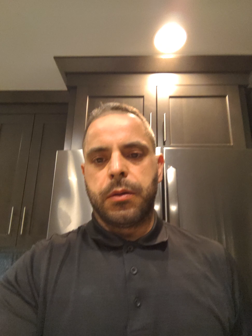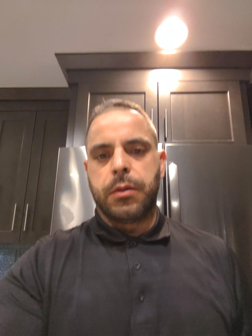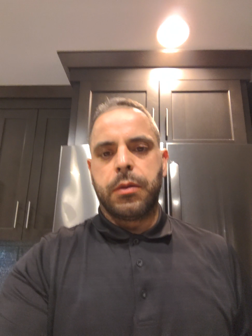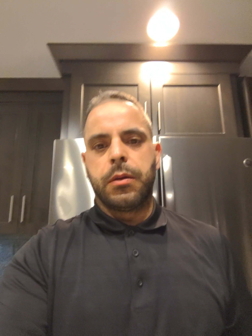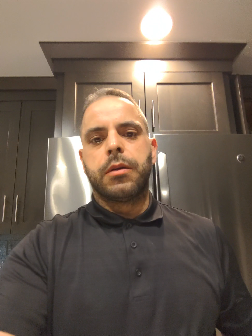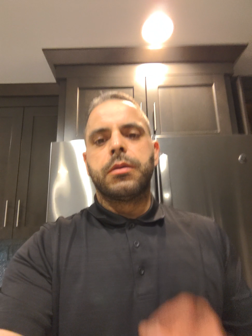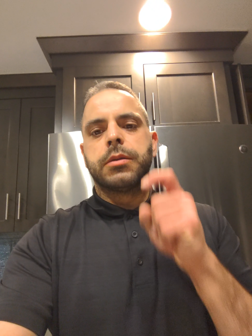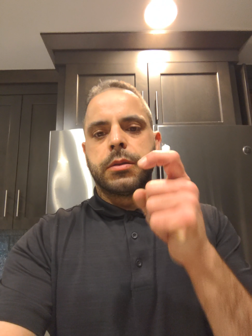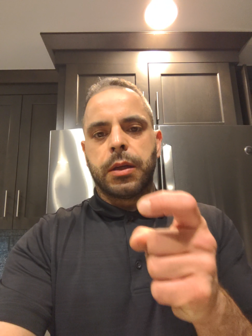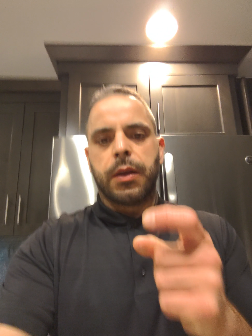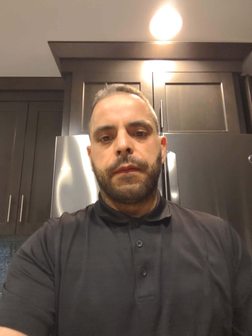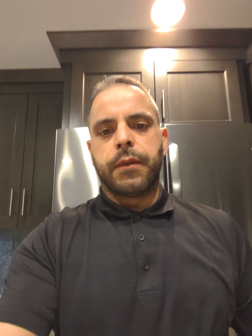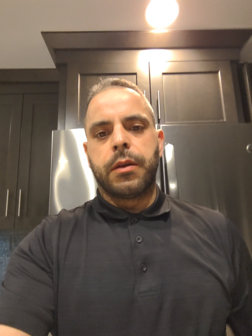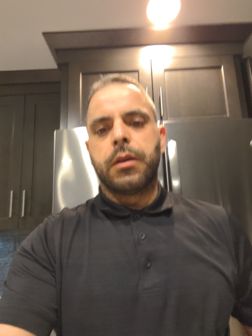gift